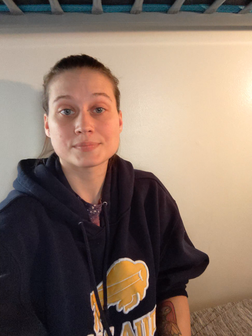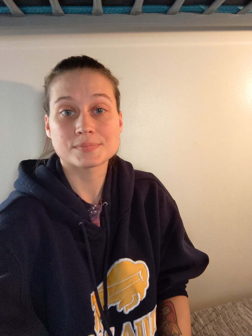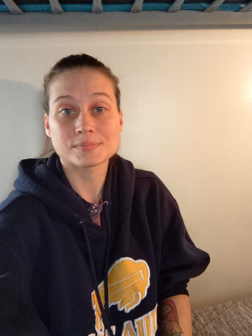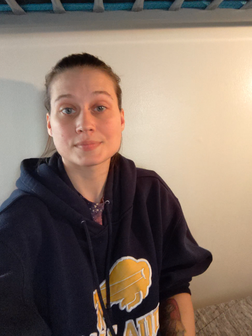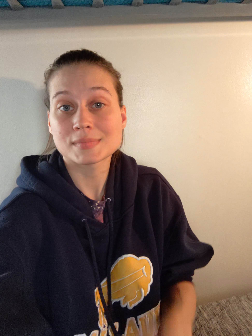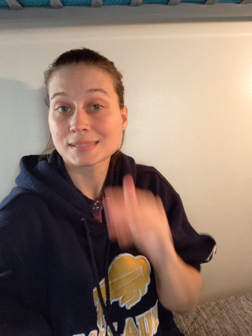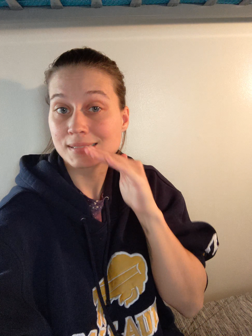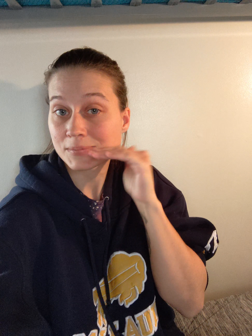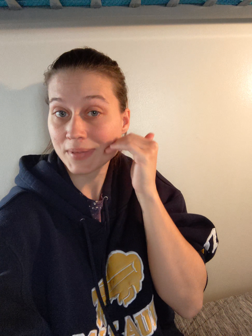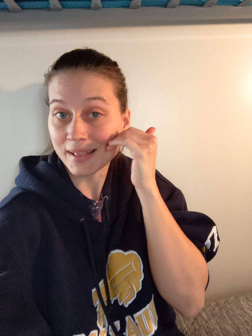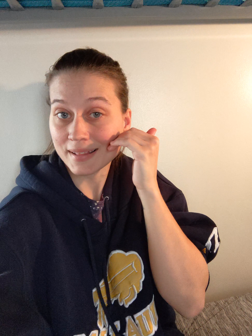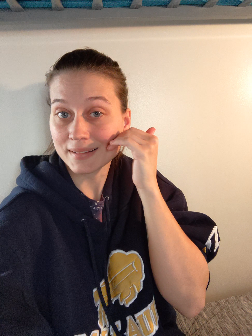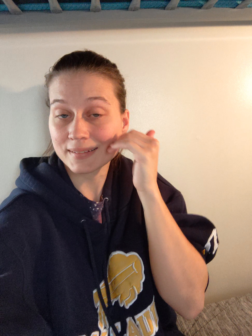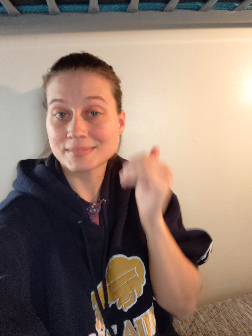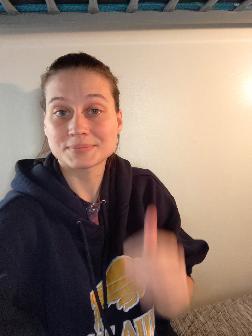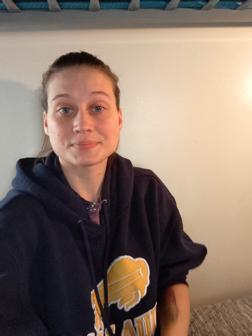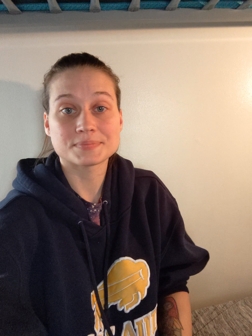smile